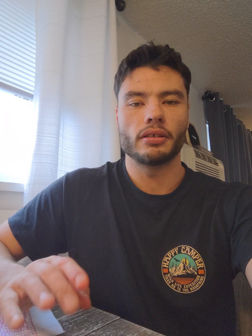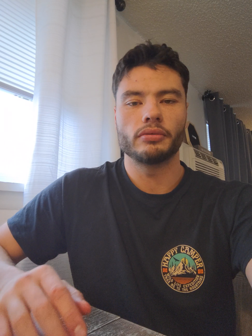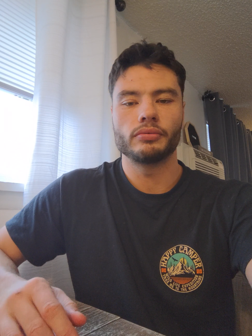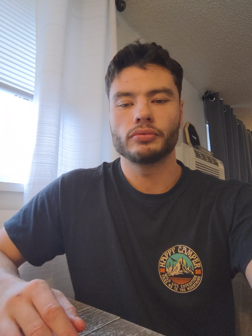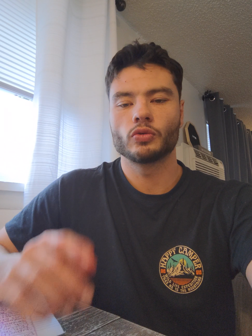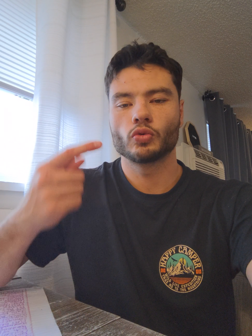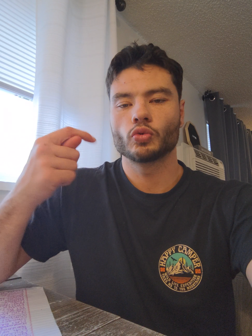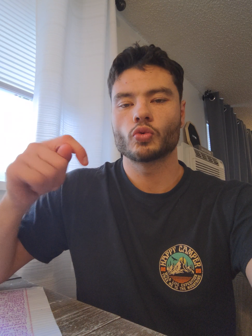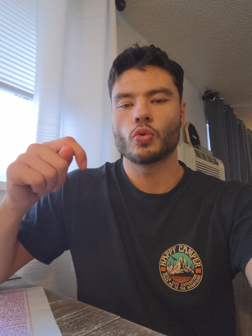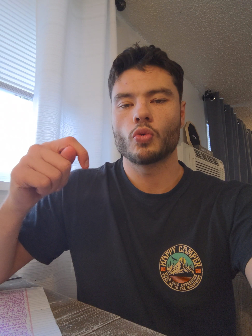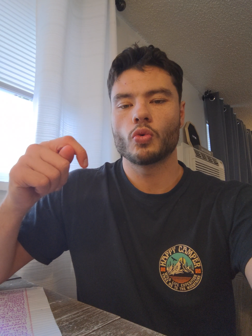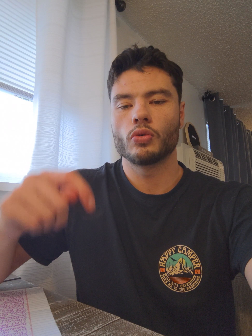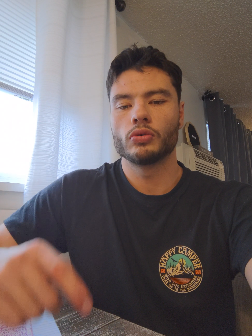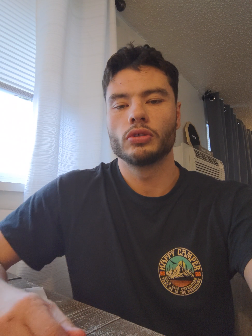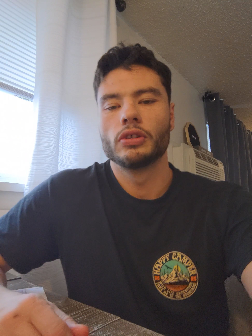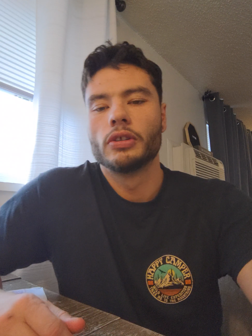toy